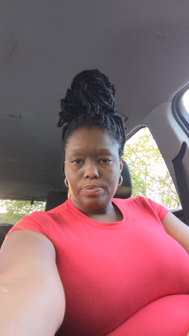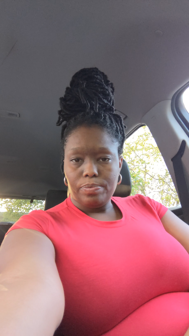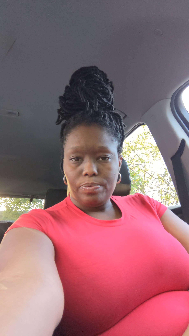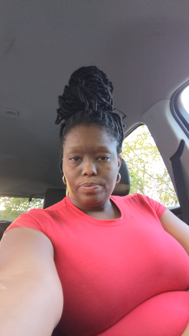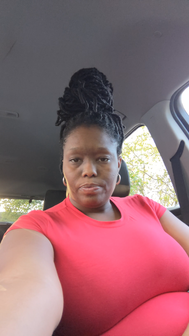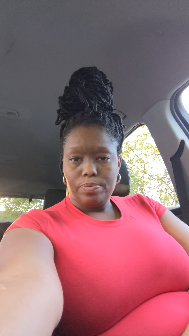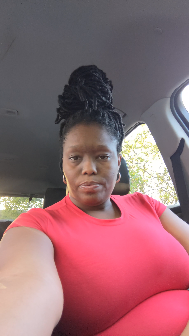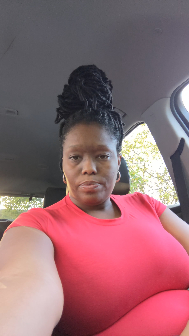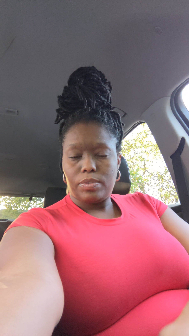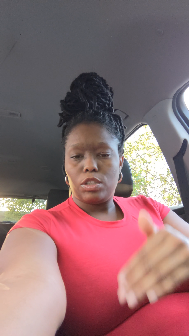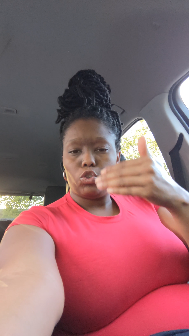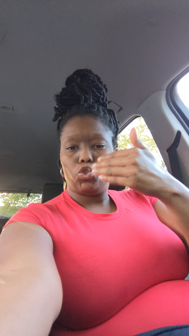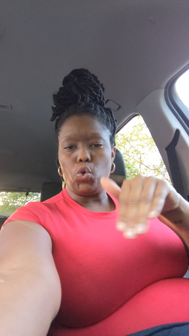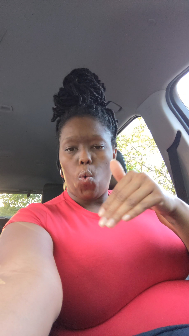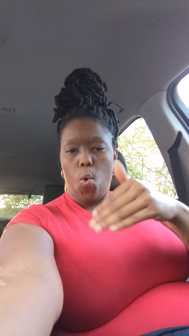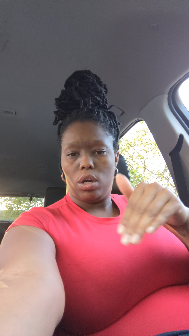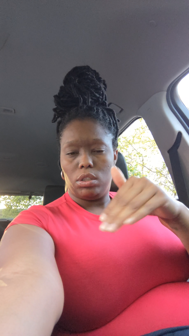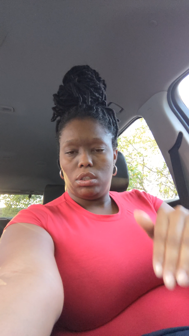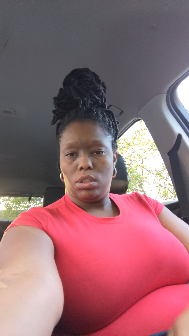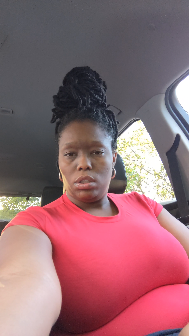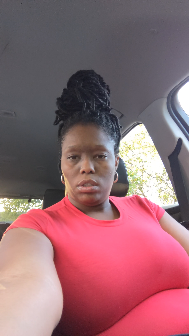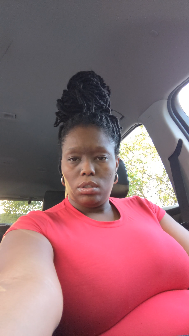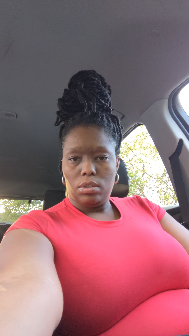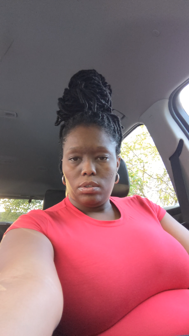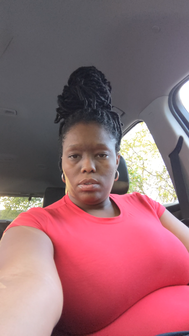shorts